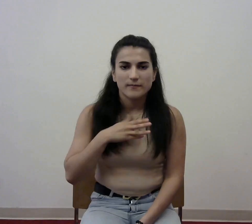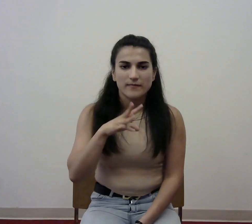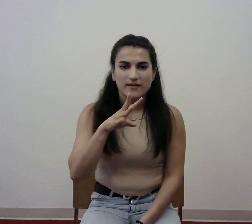M